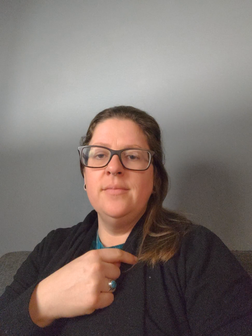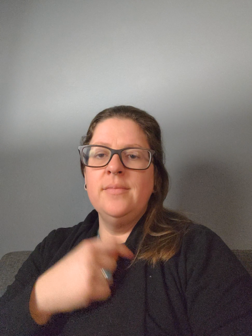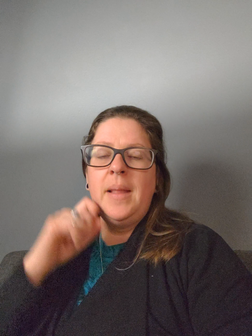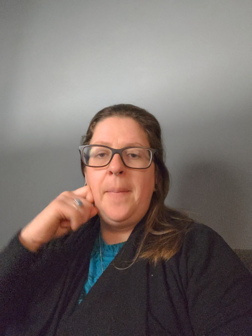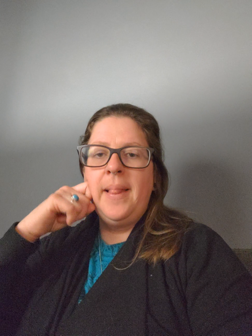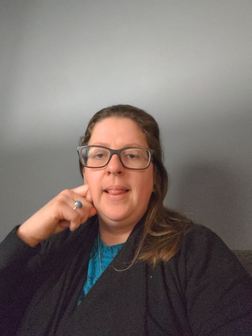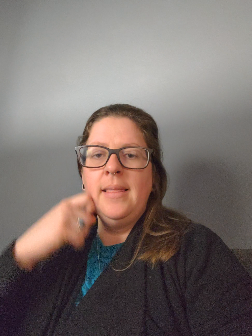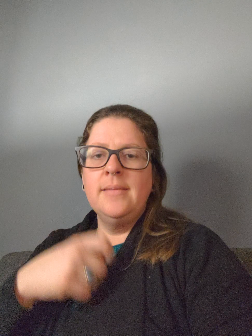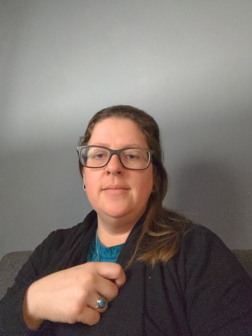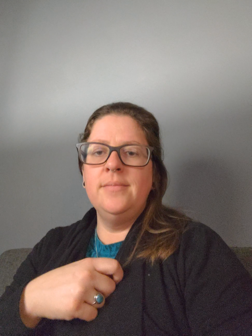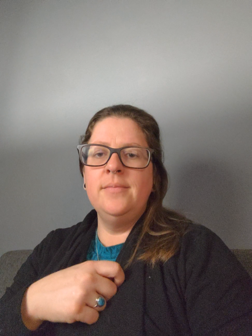apple